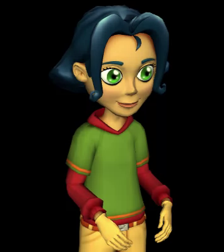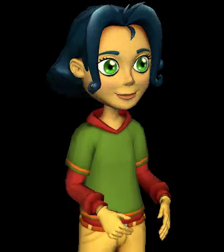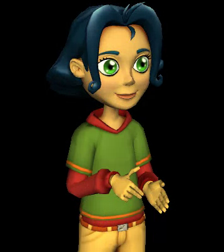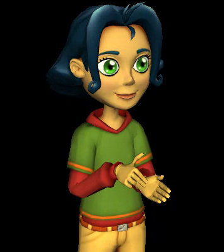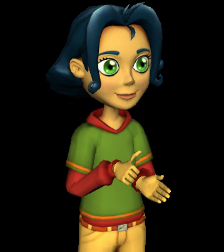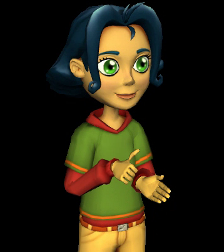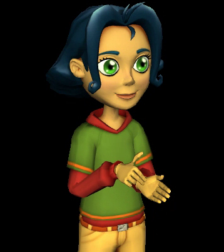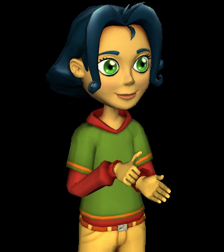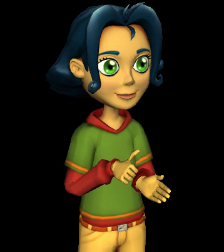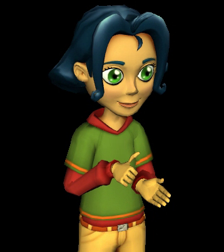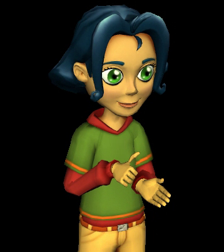سمنة